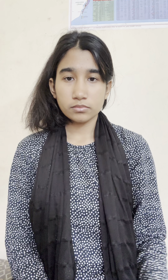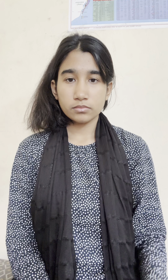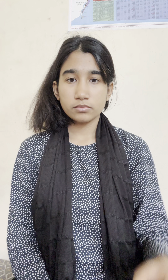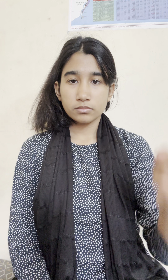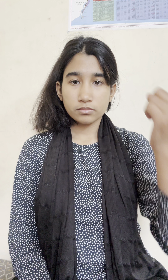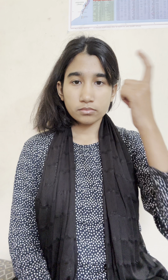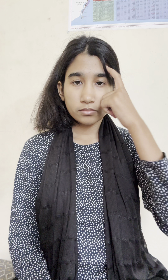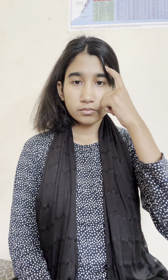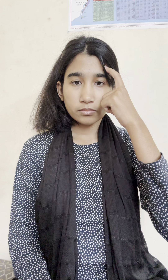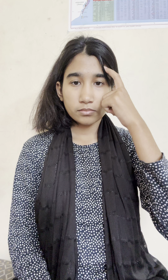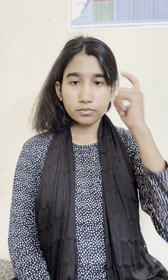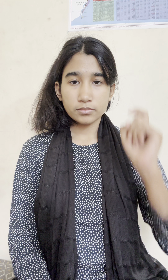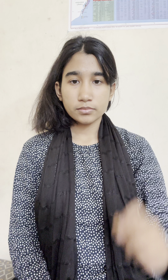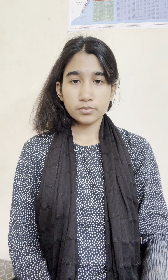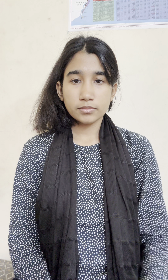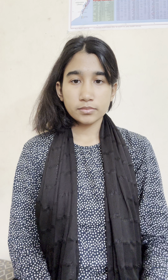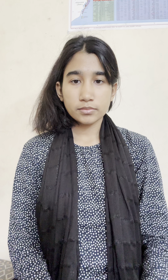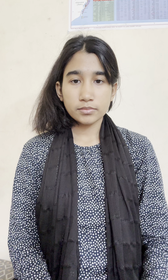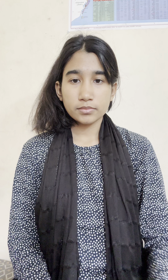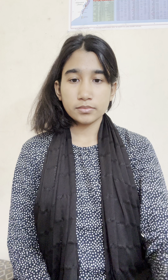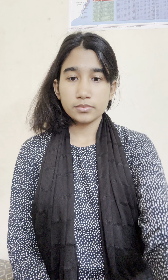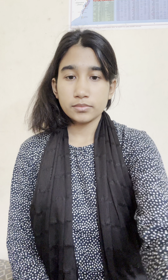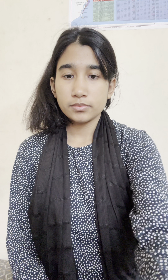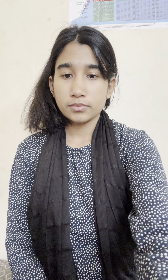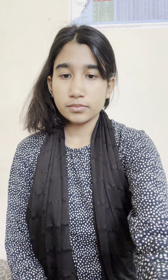জানা